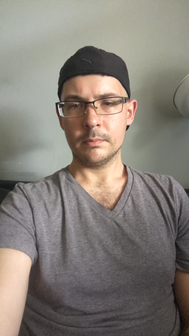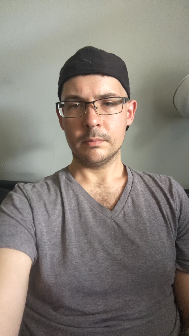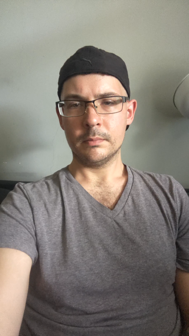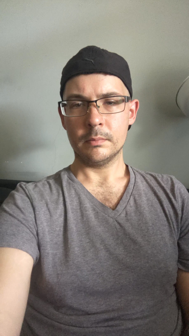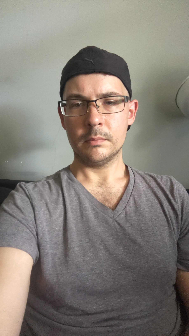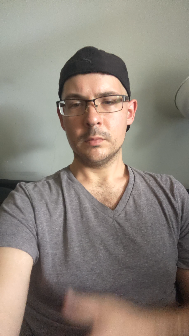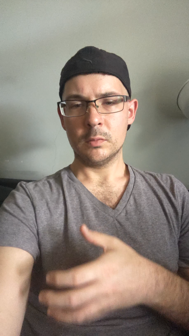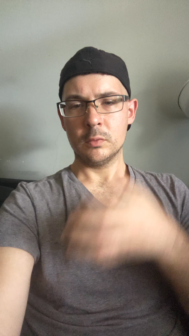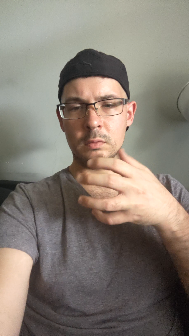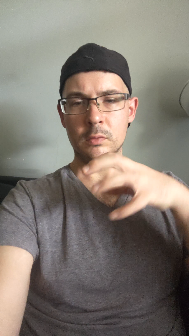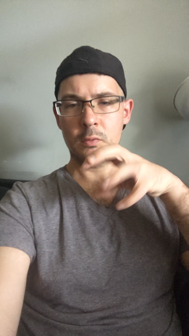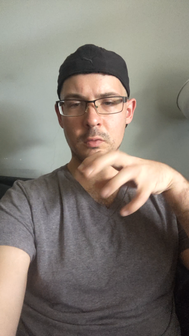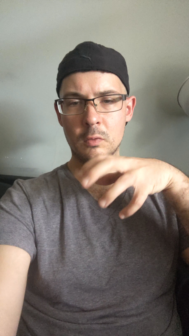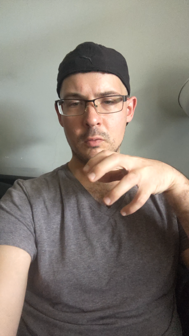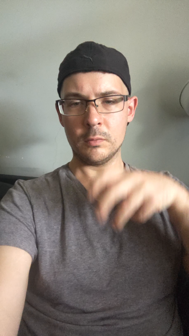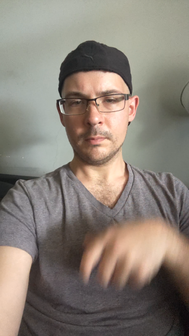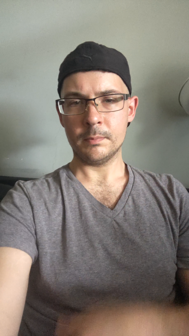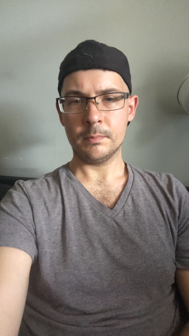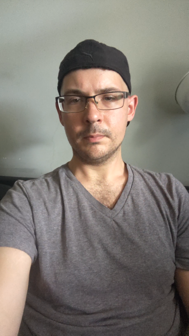jar